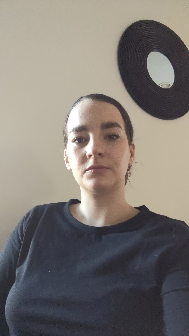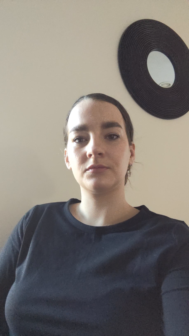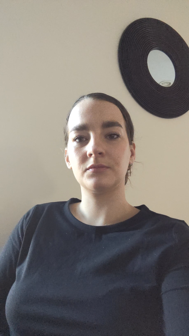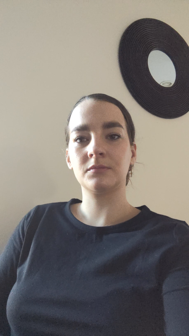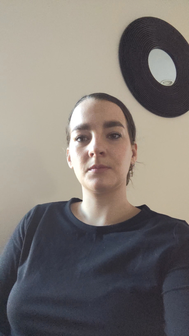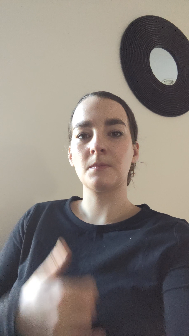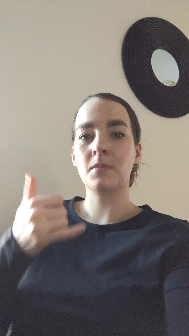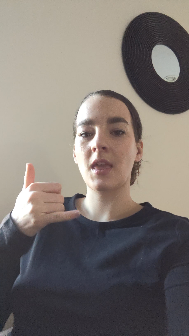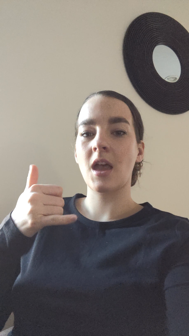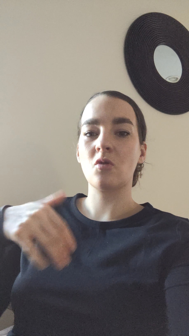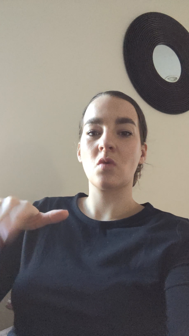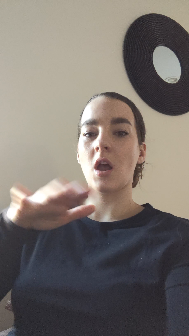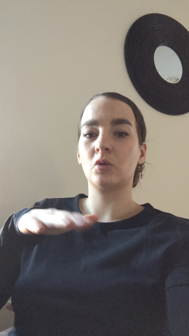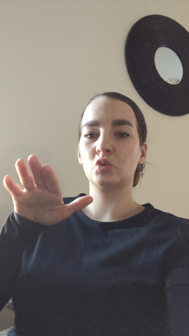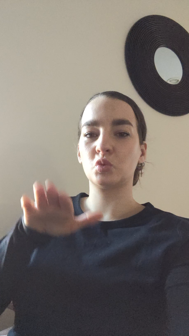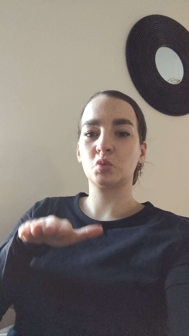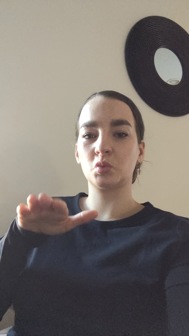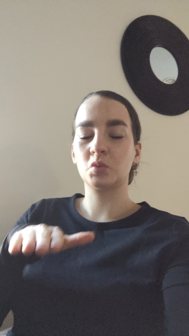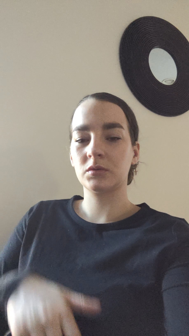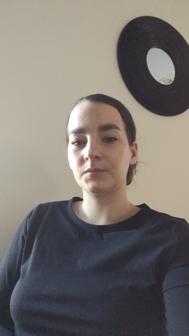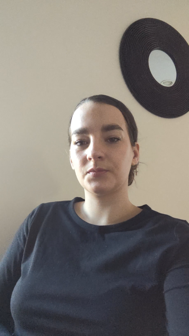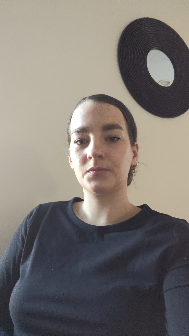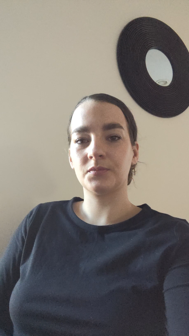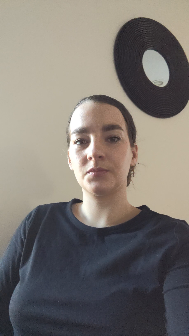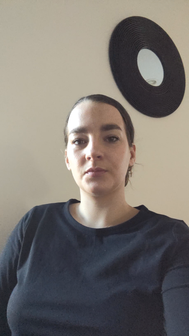playground